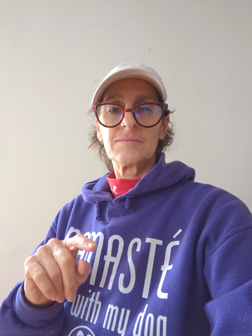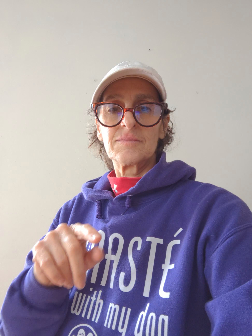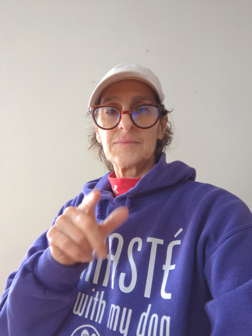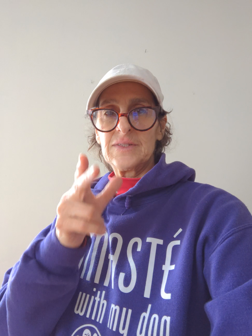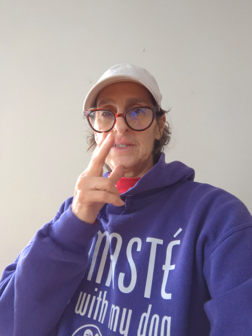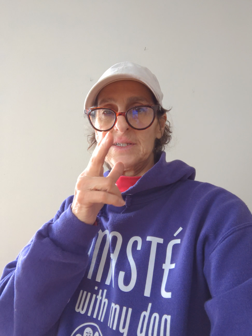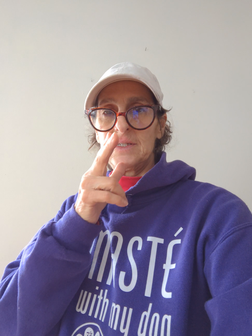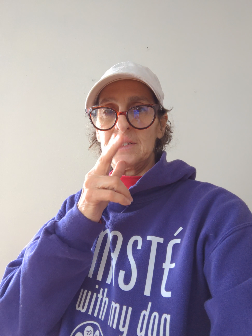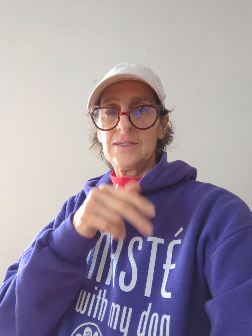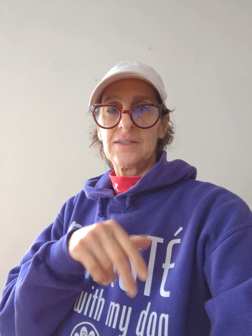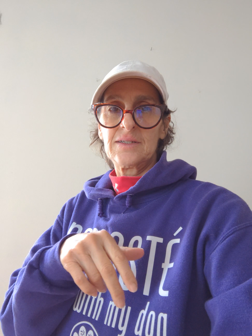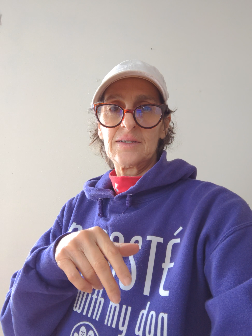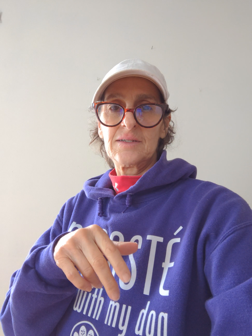hen